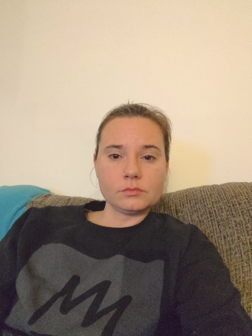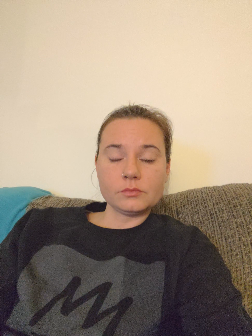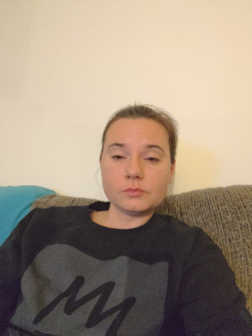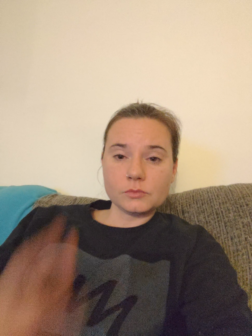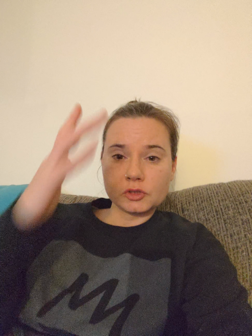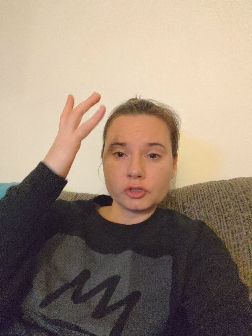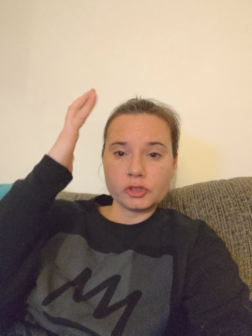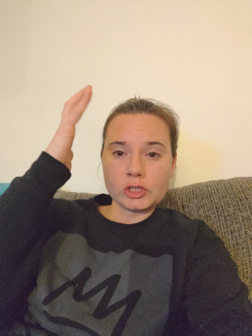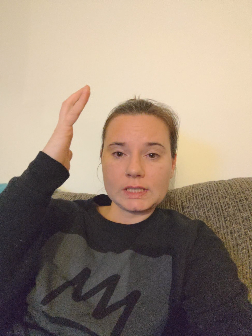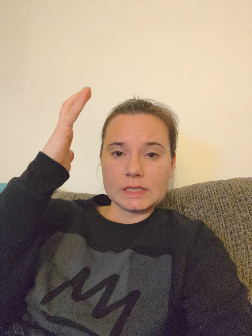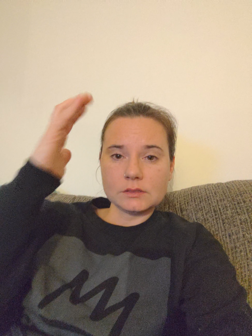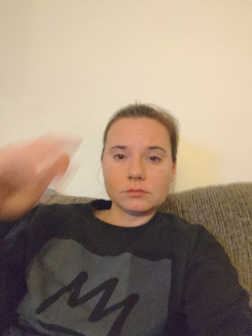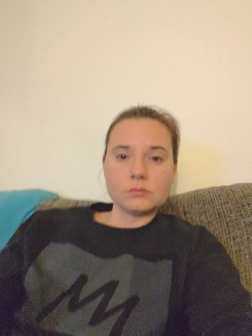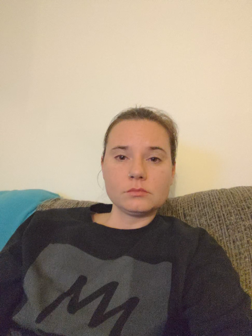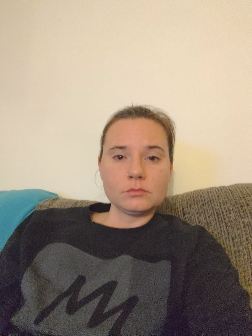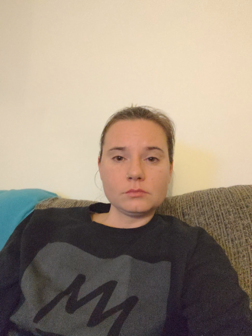tree